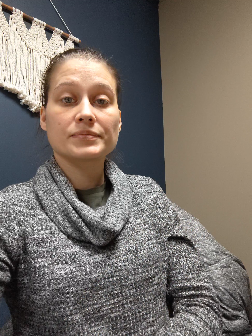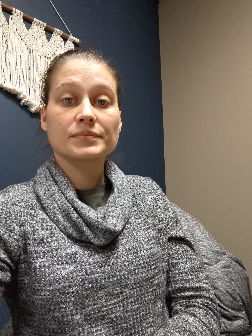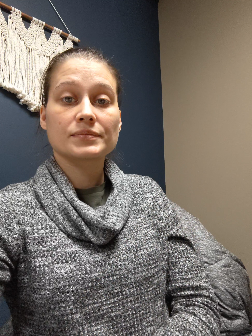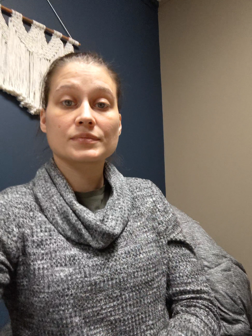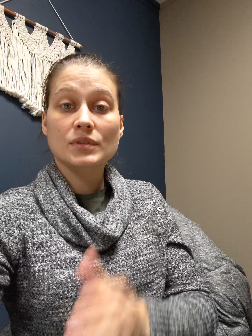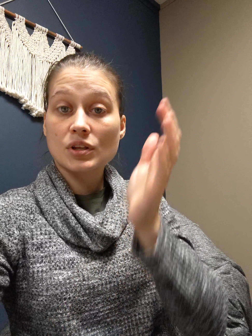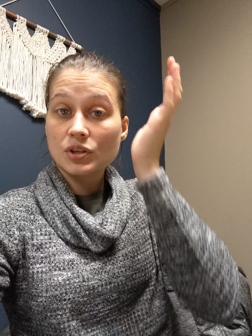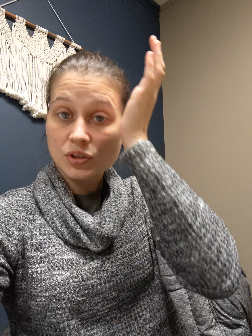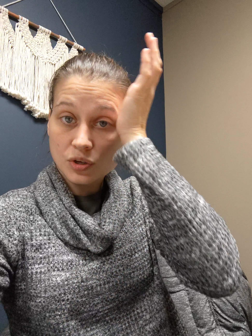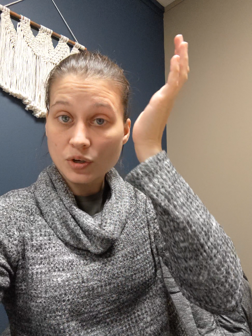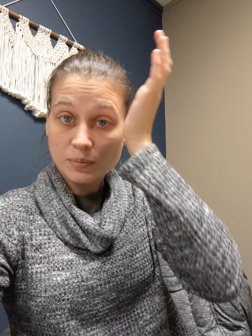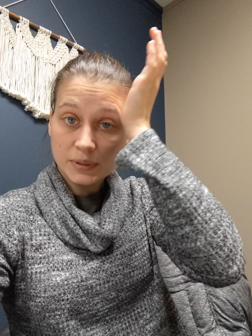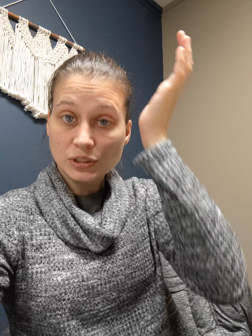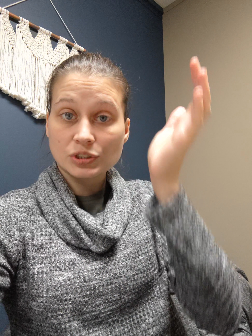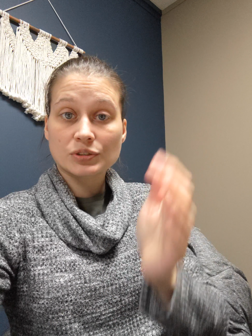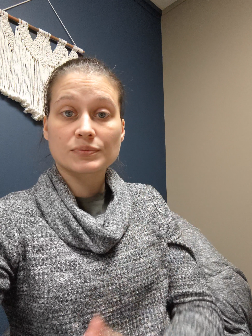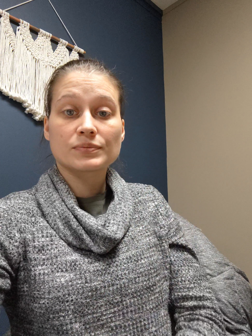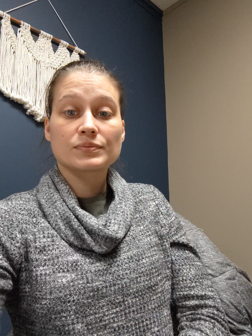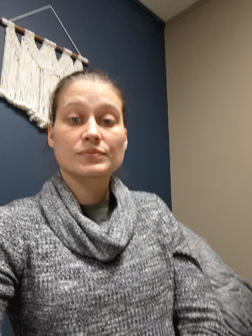garbage